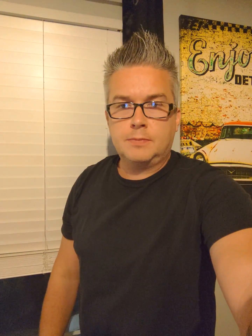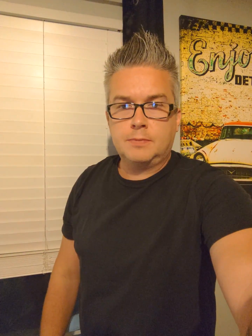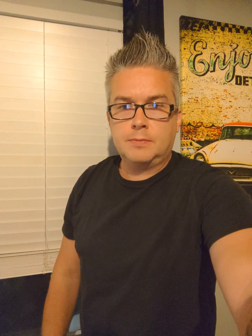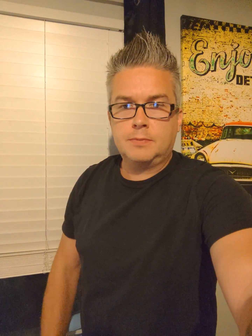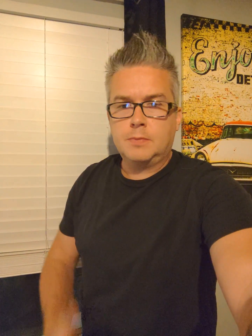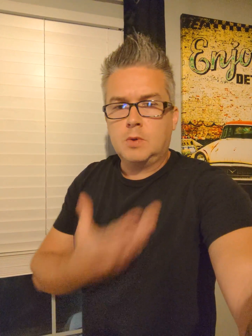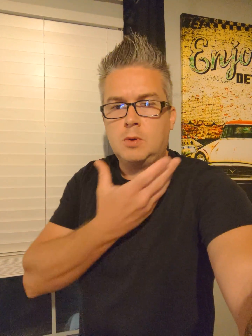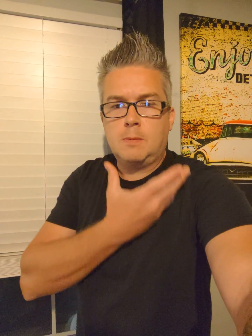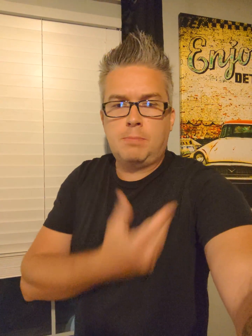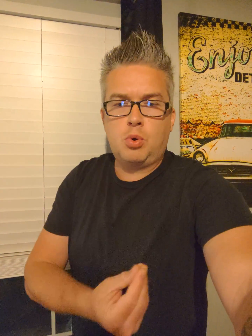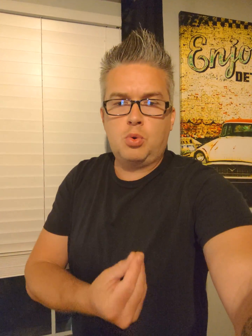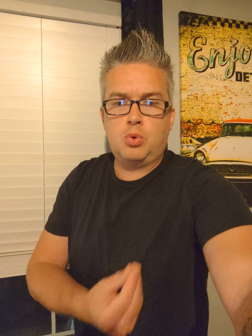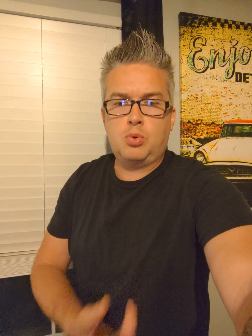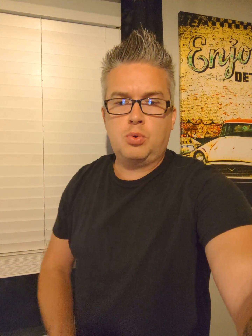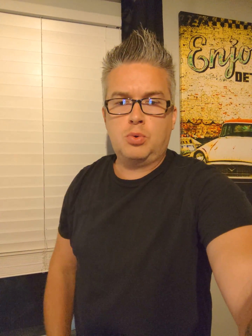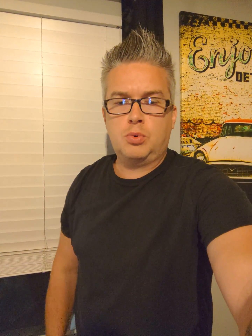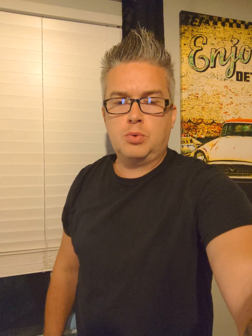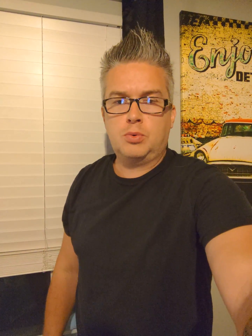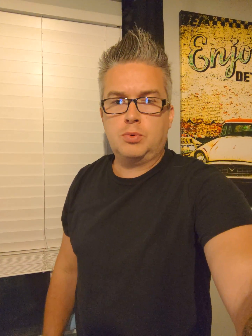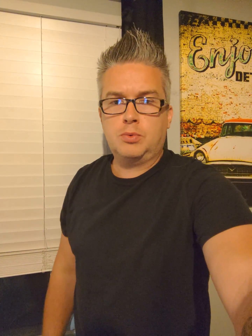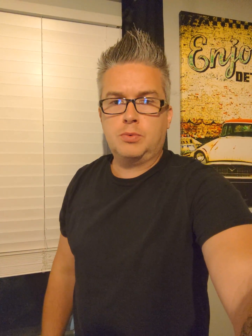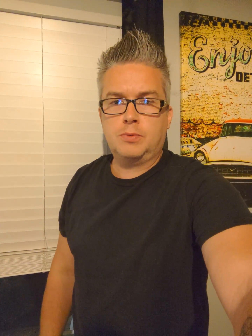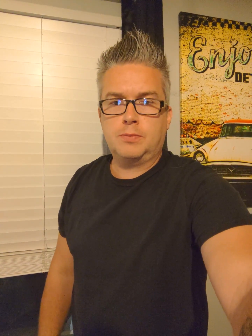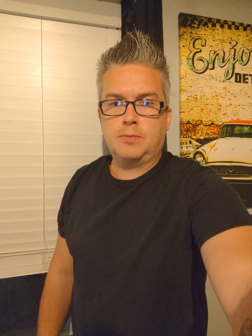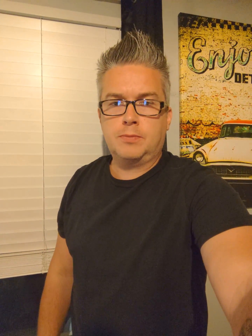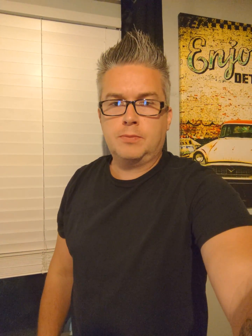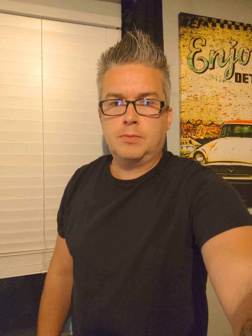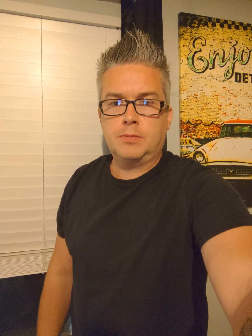poor